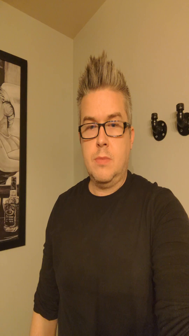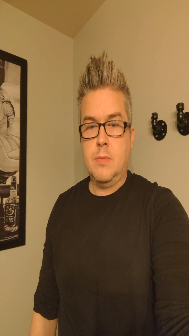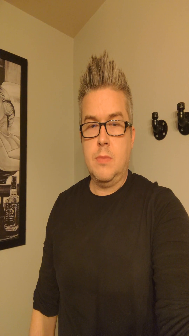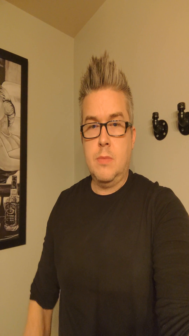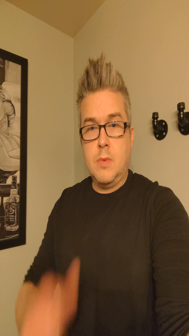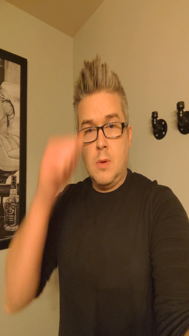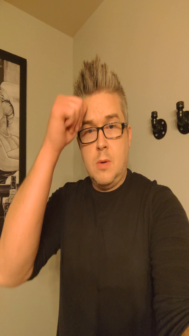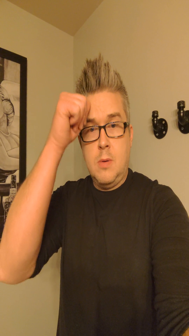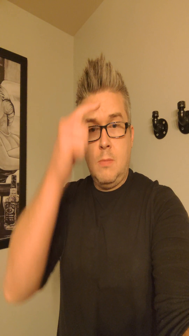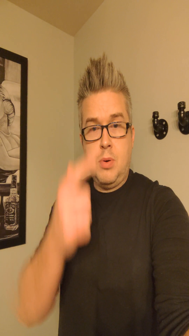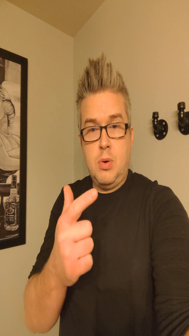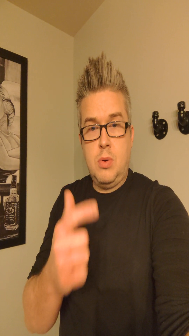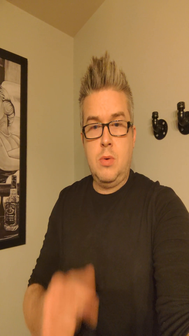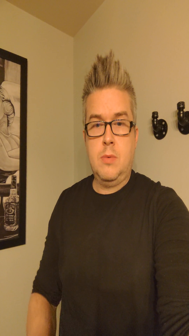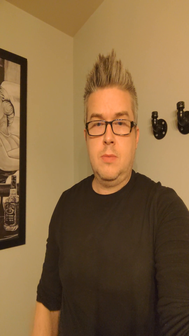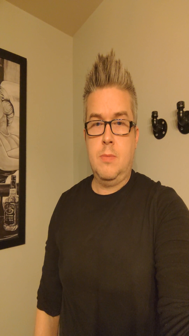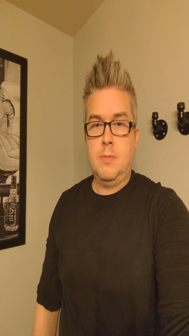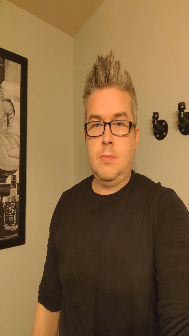brother